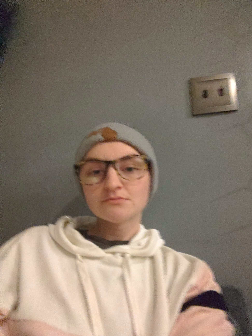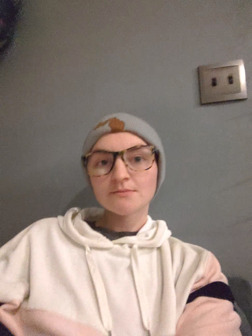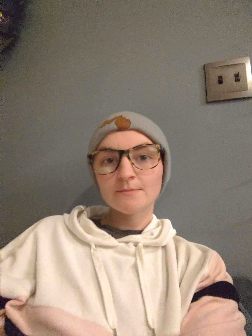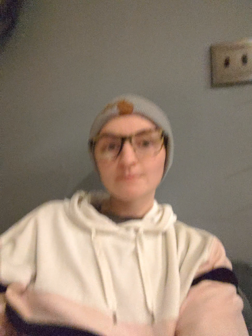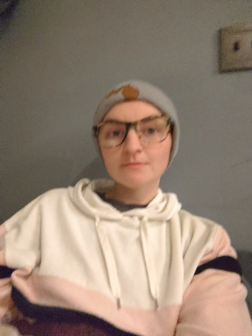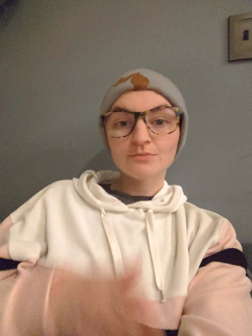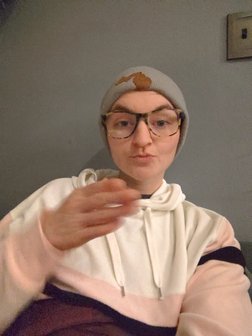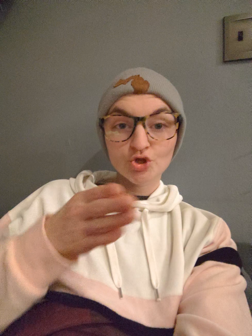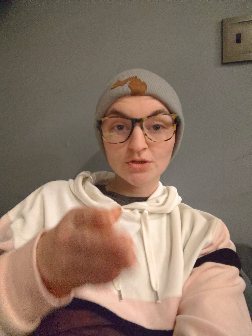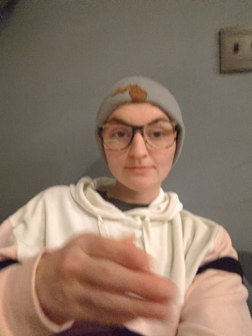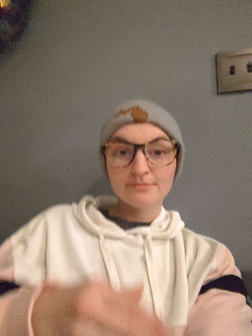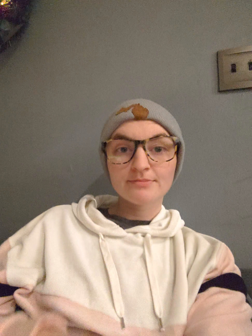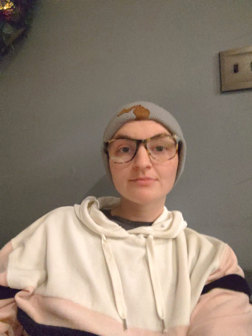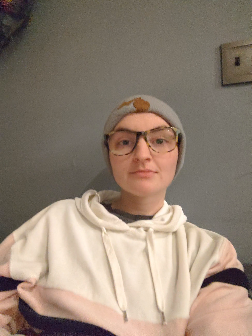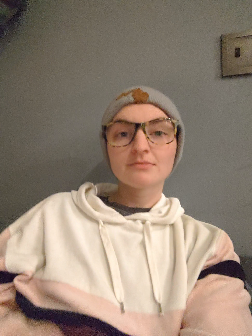fish